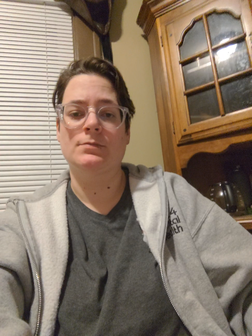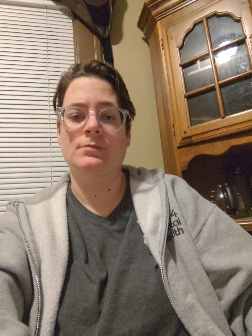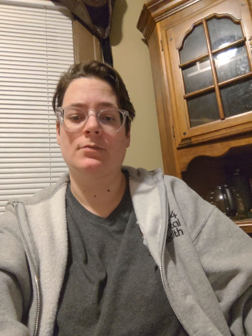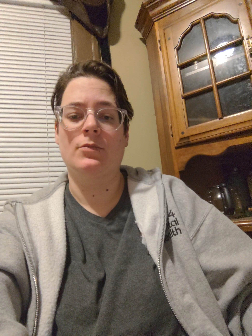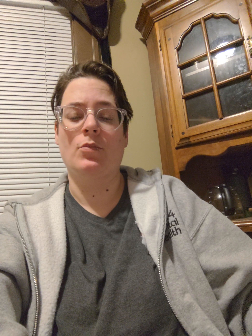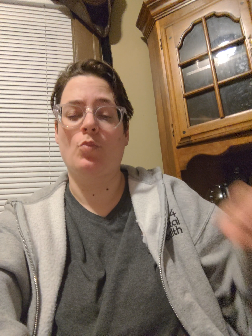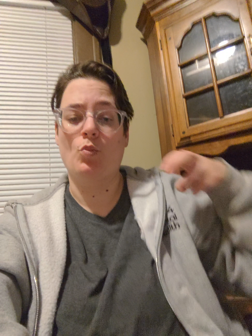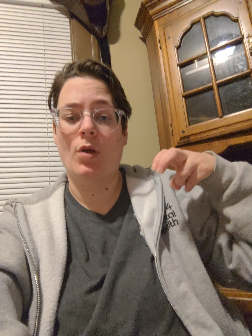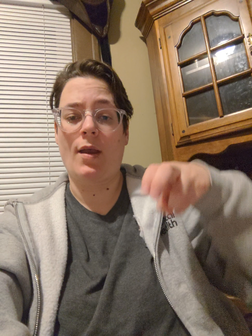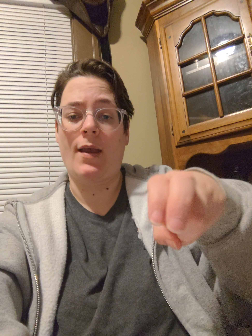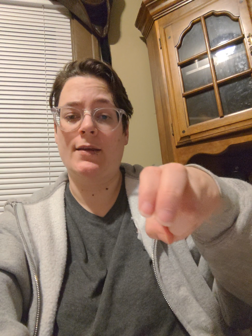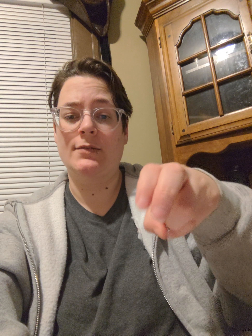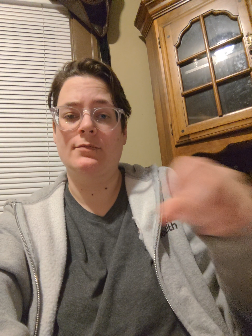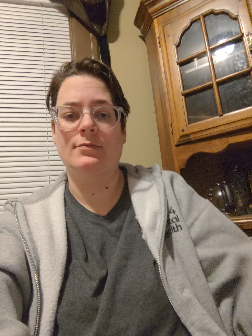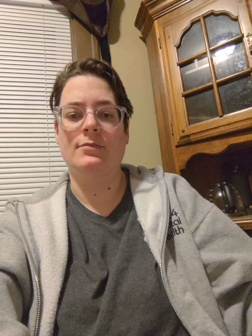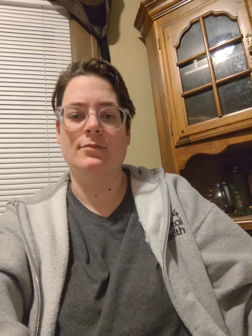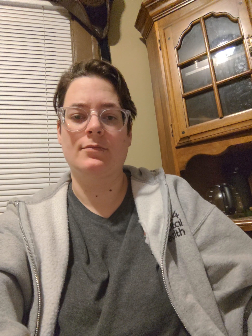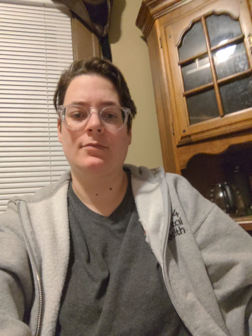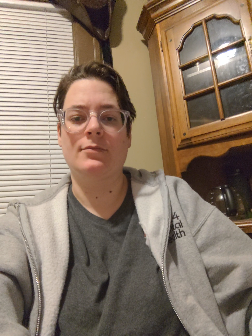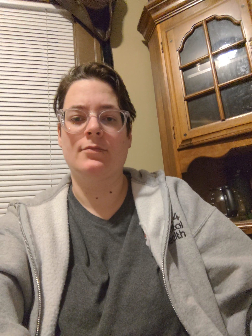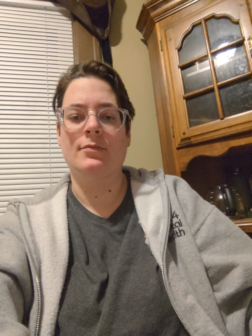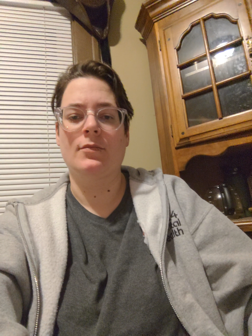ride